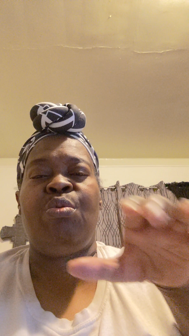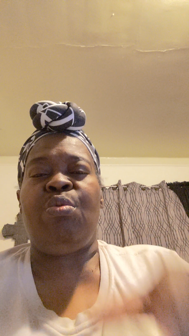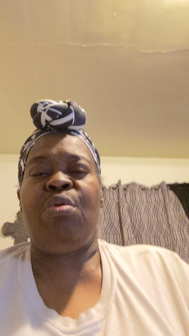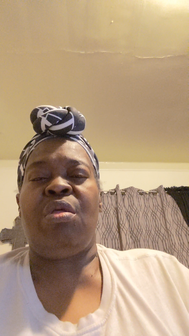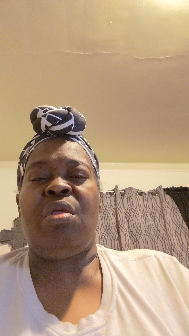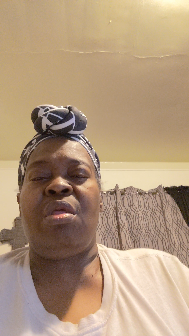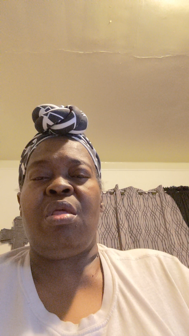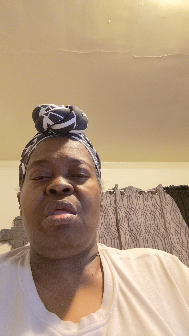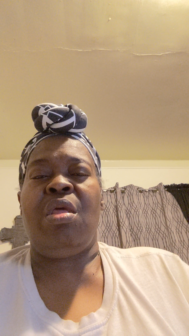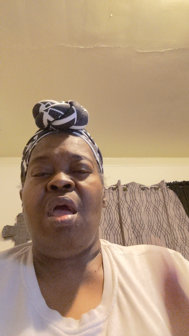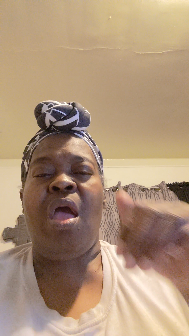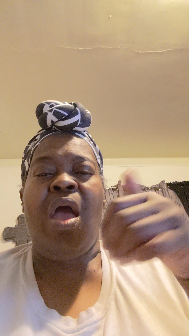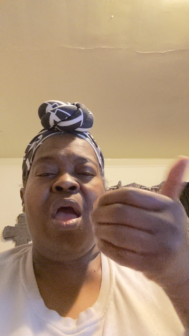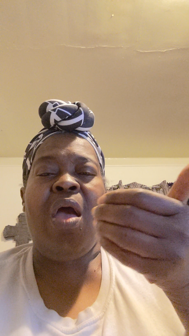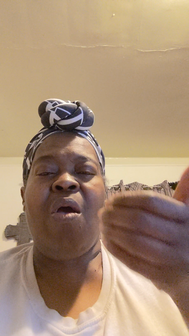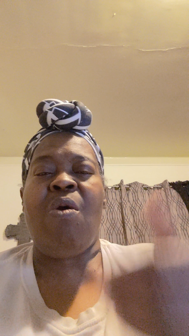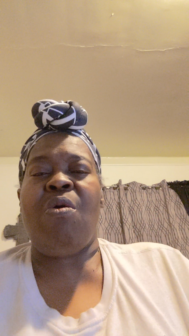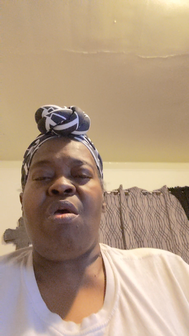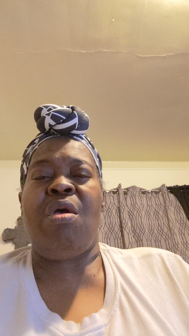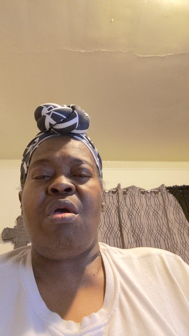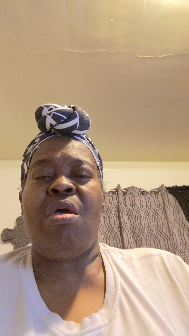how